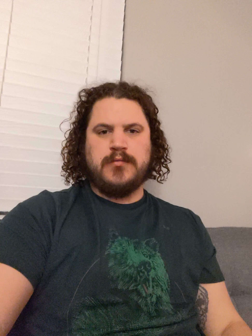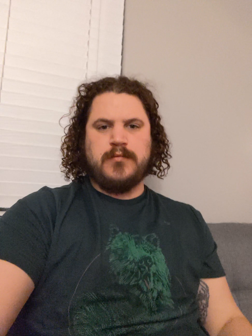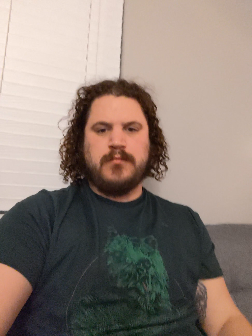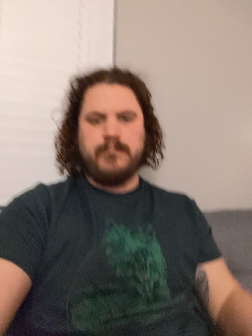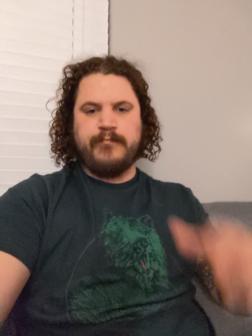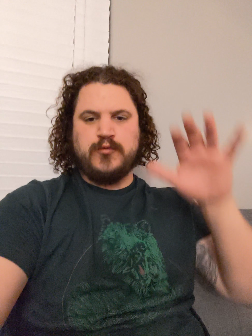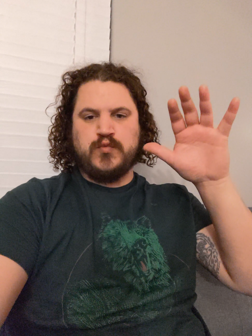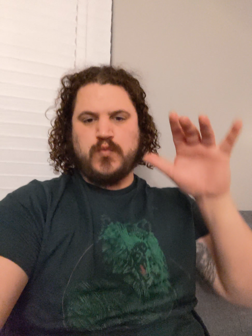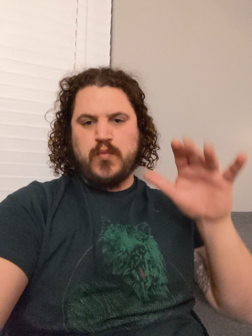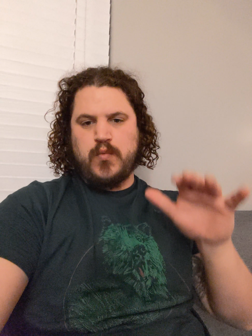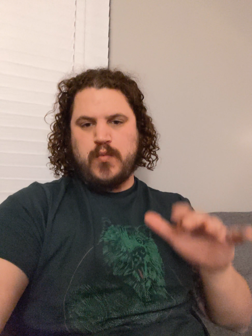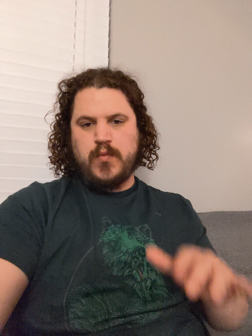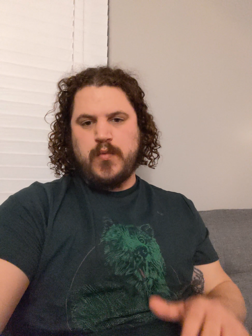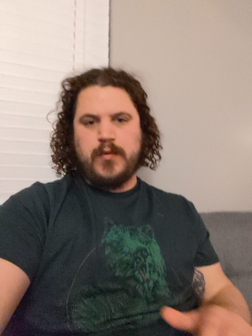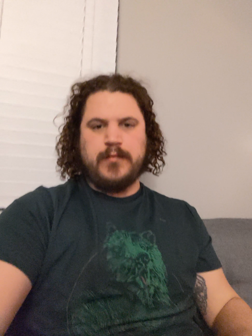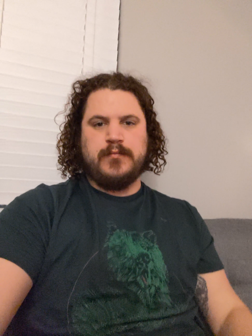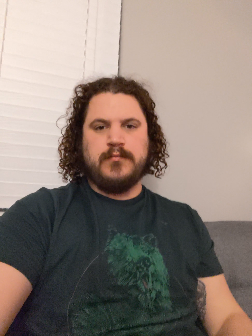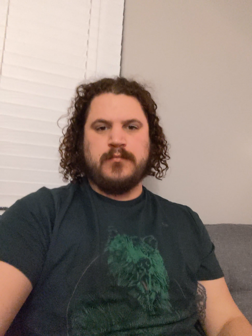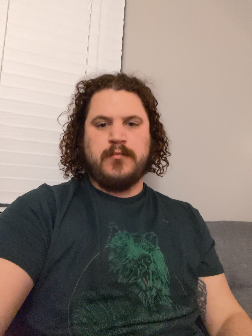snow